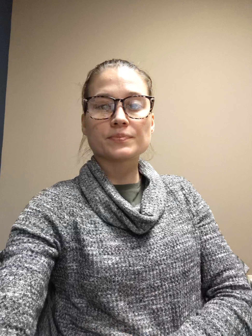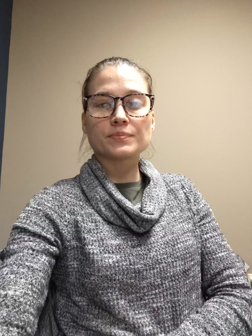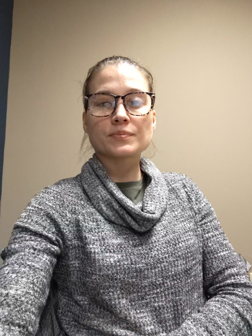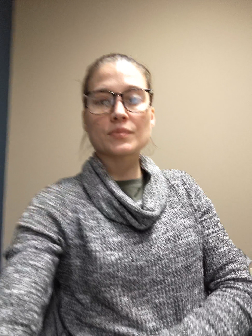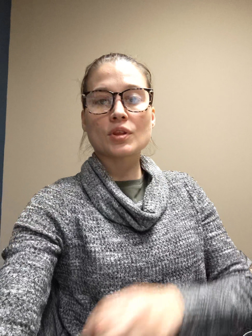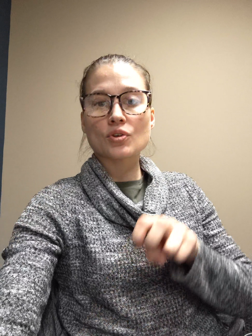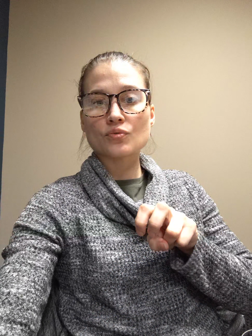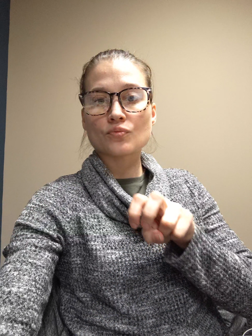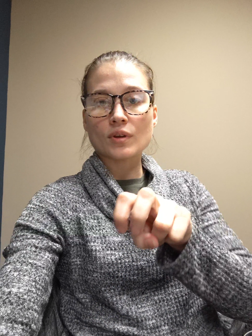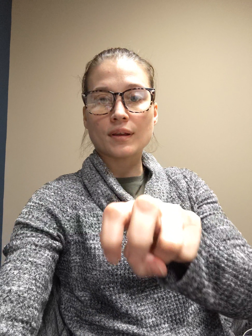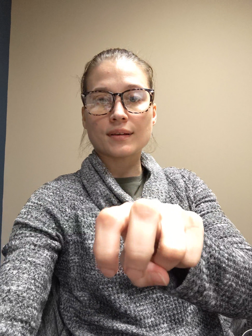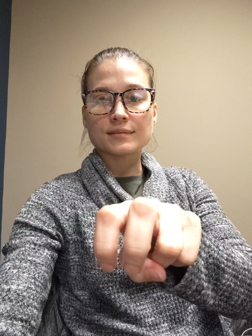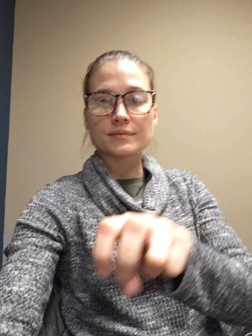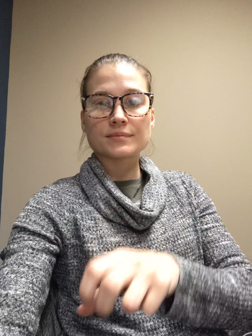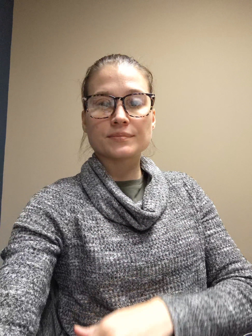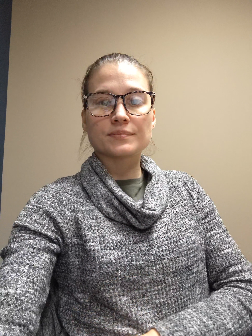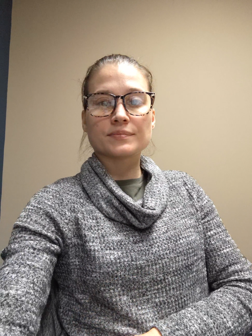ride